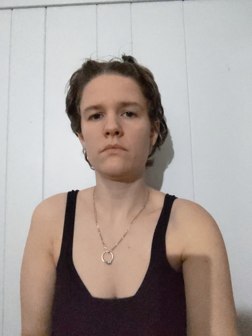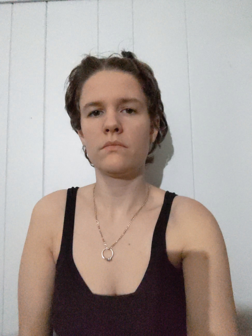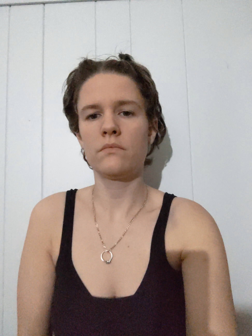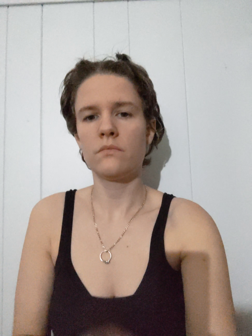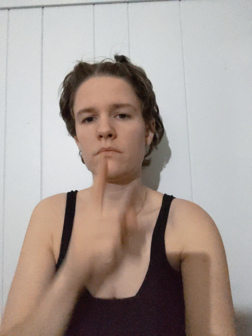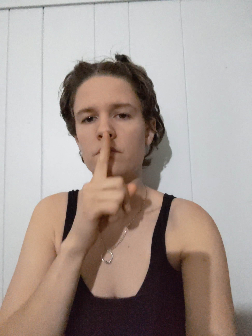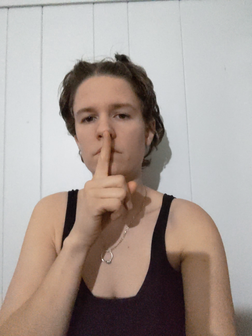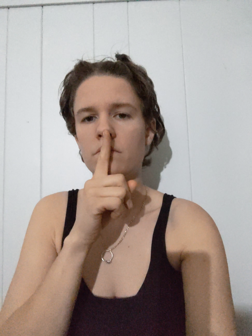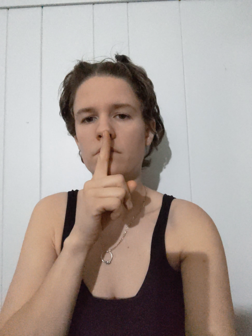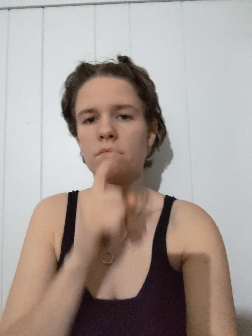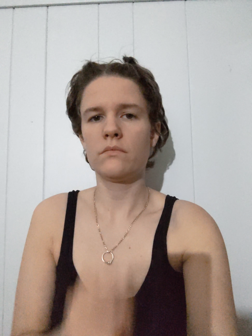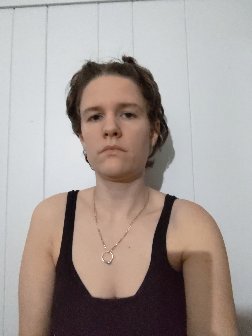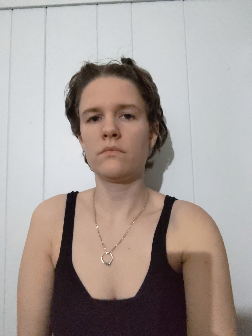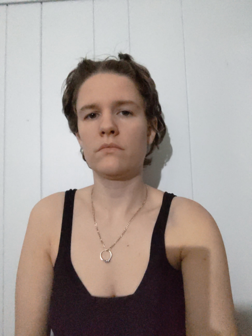shhh